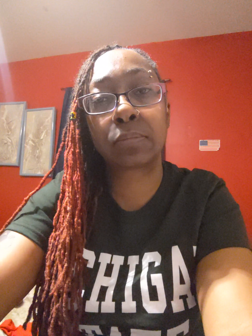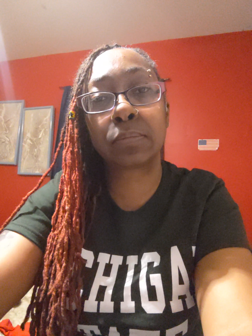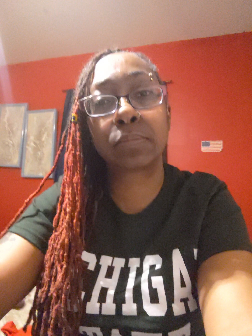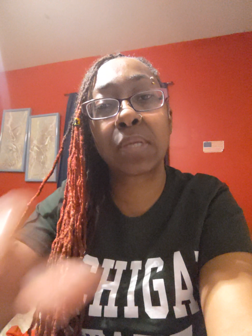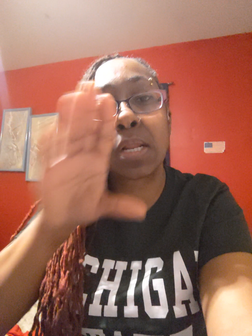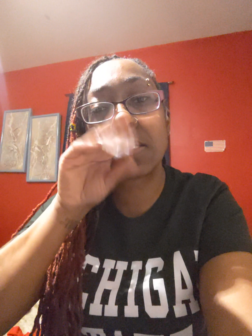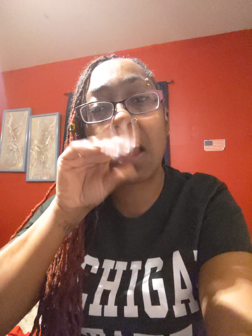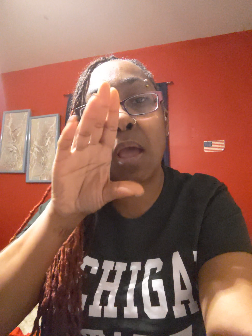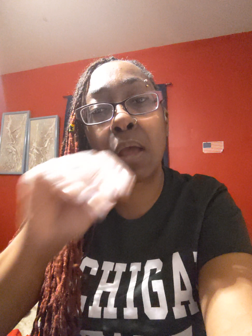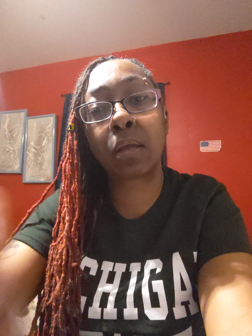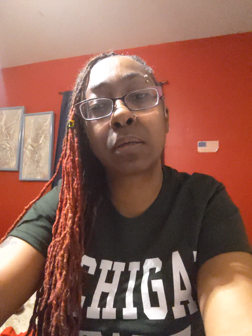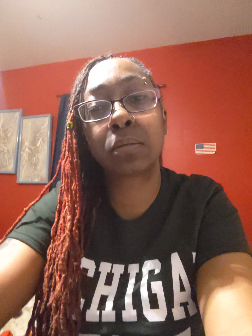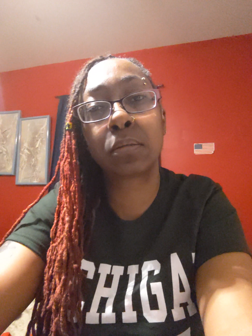duck